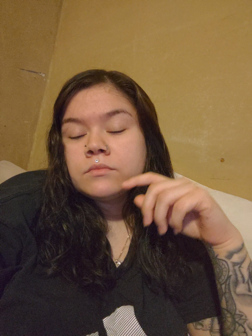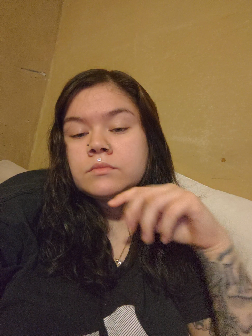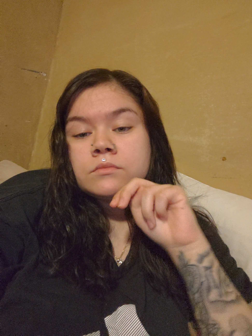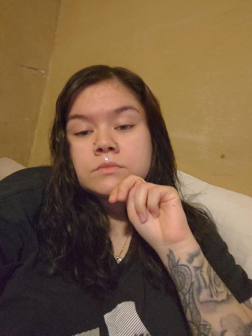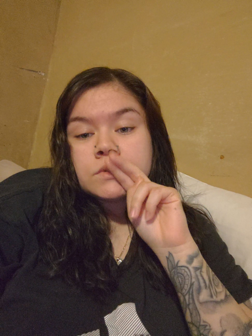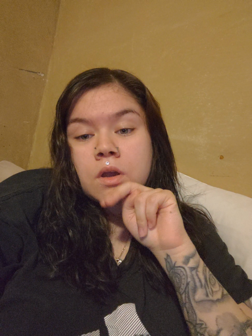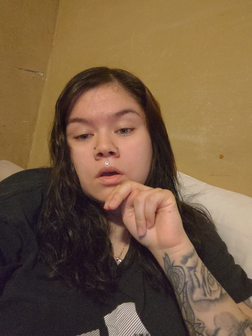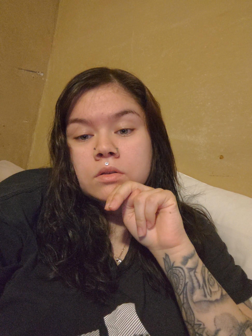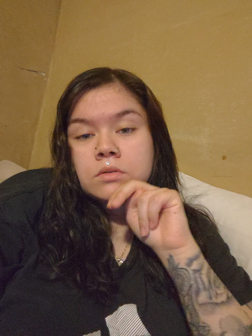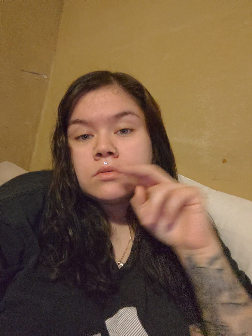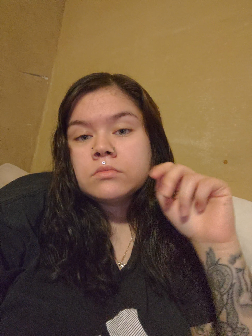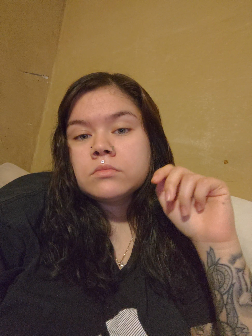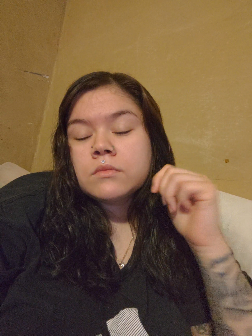tongue